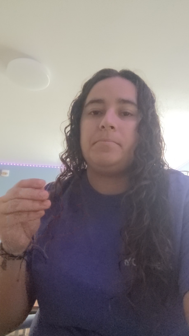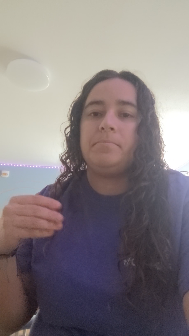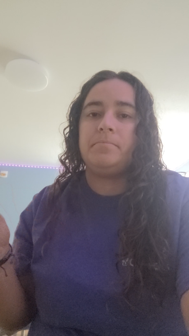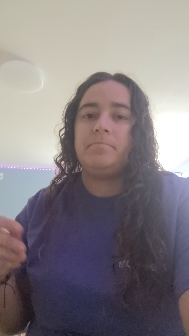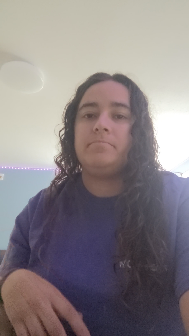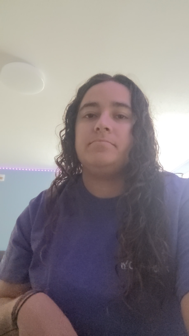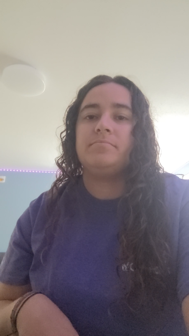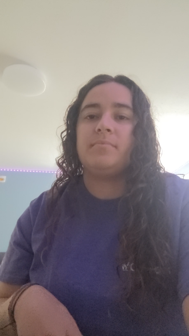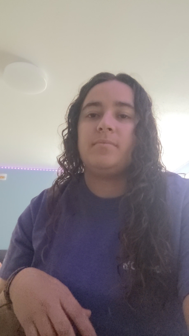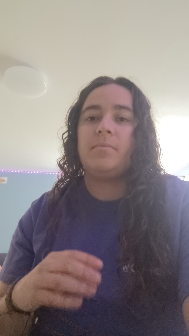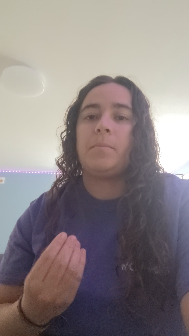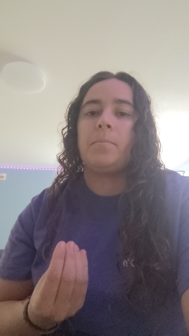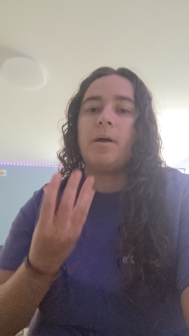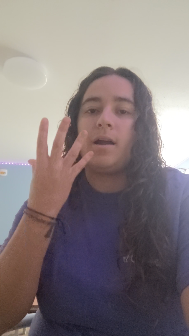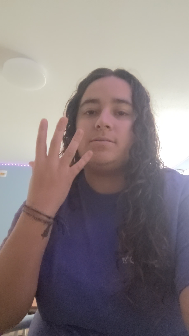plants